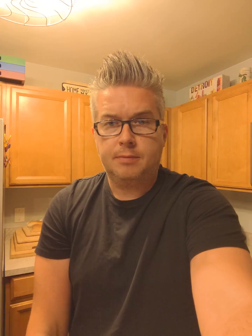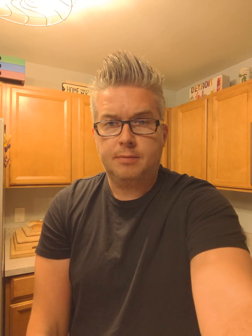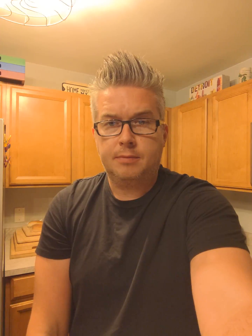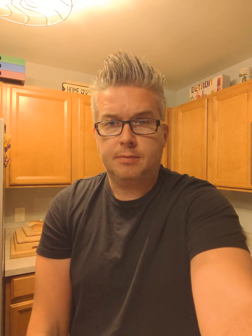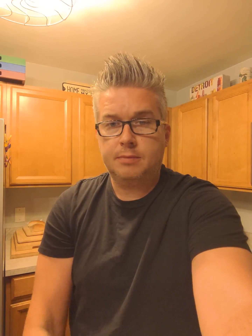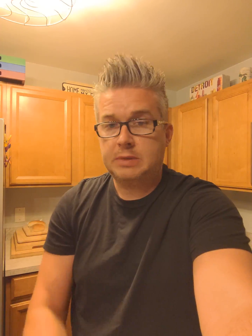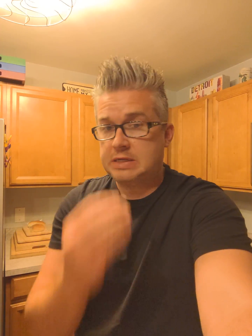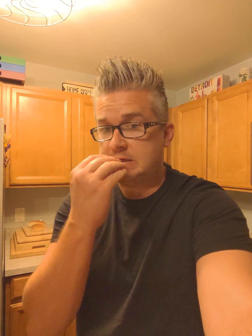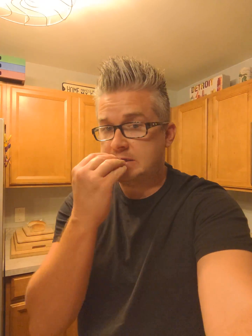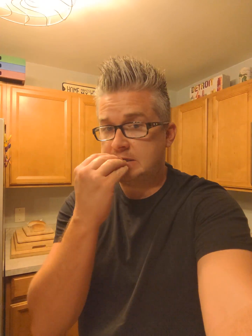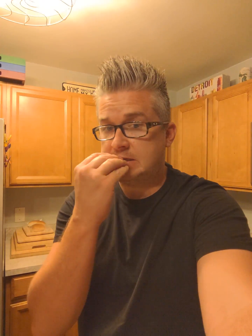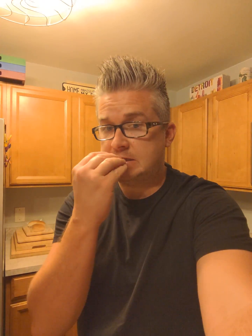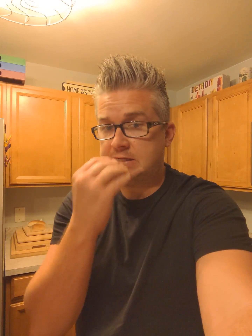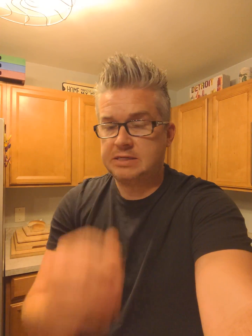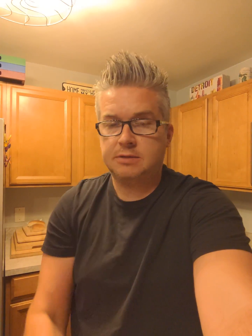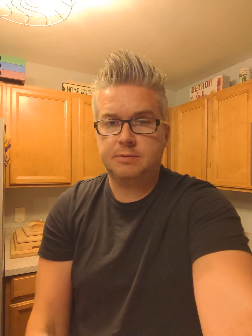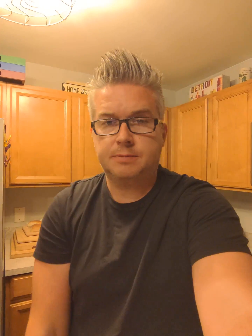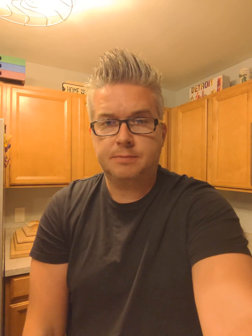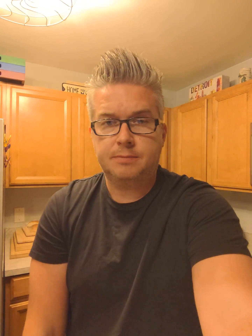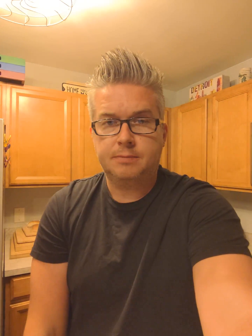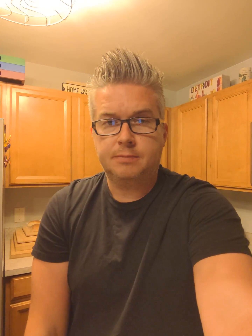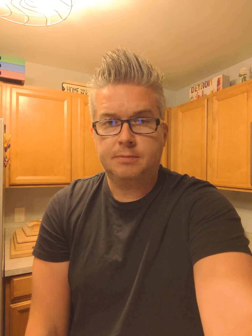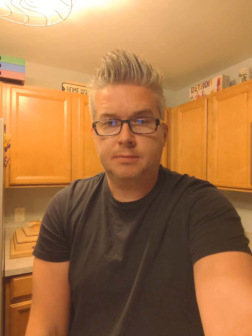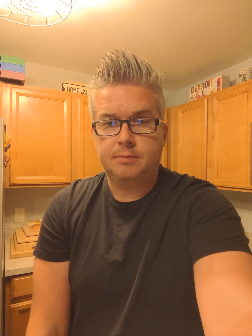eat